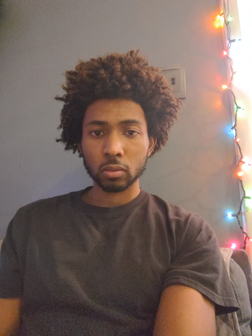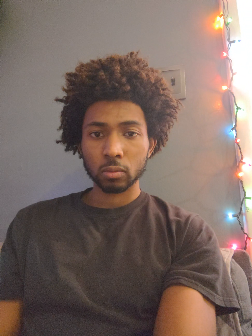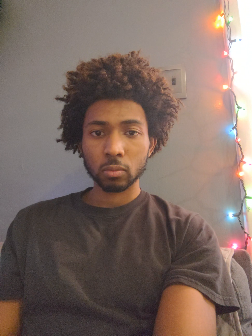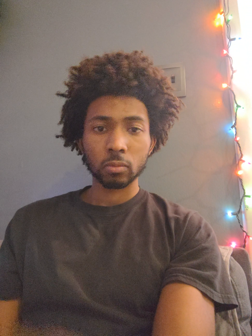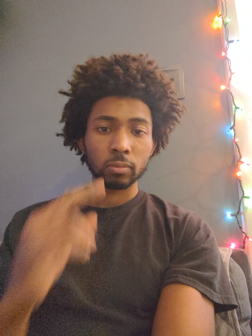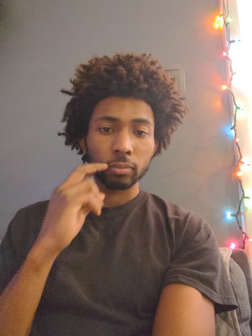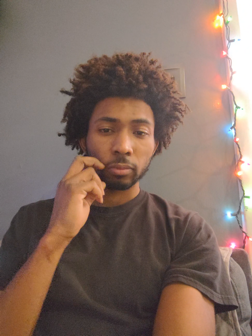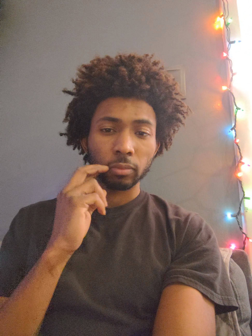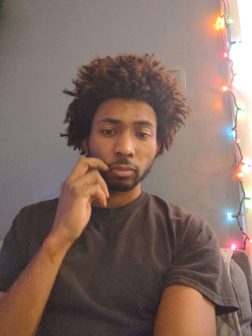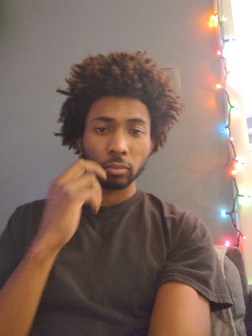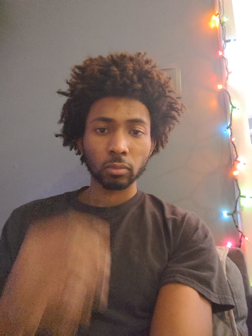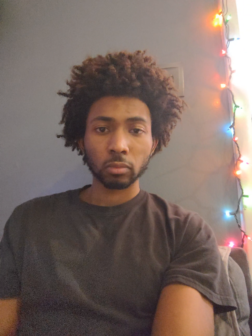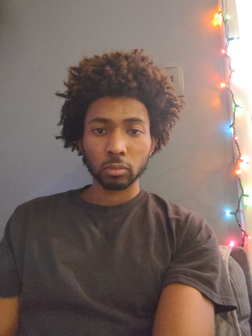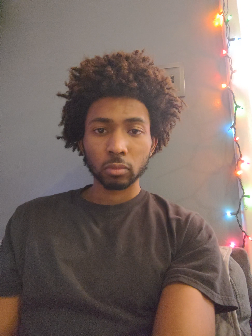gum